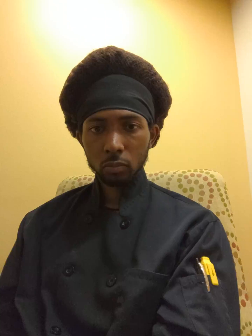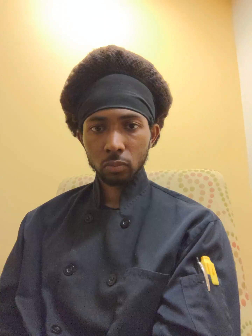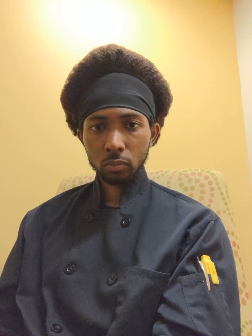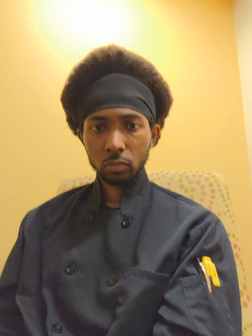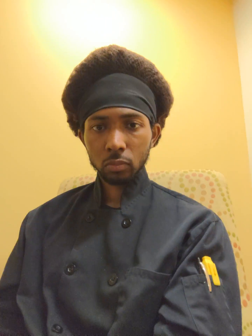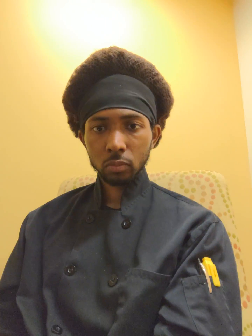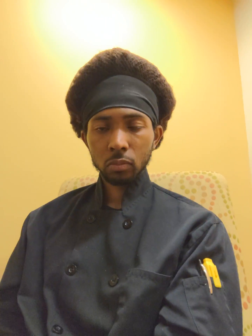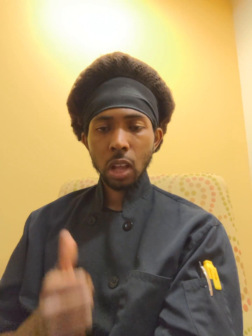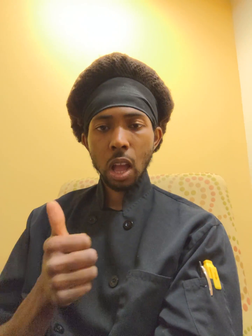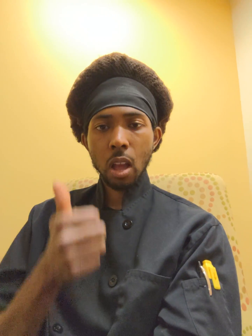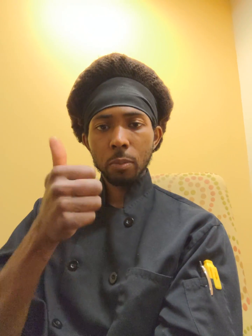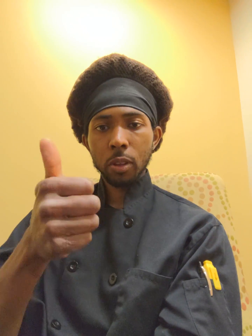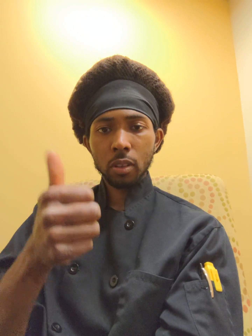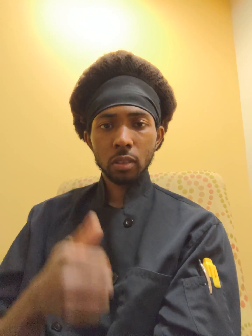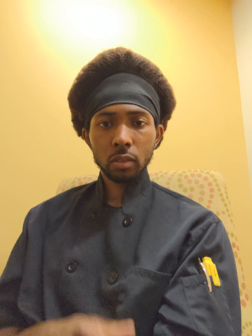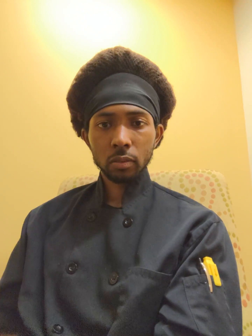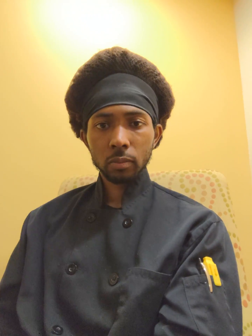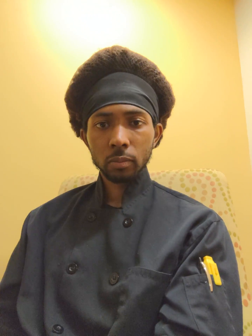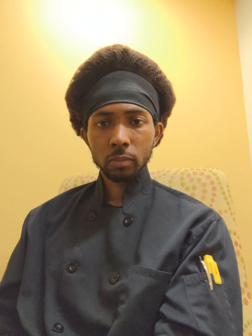help